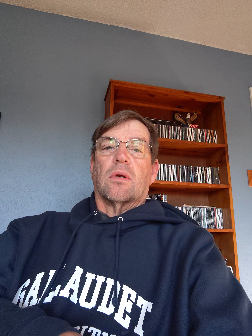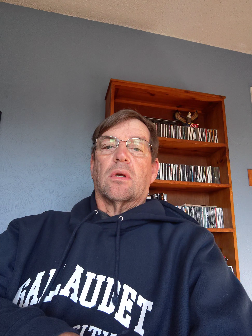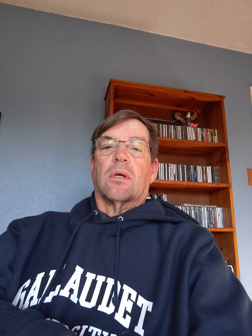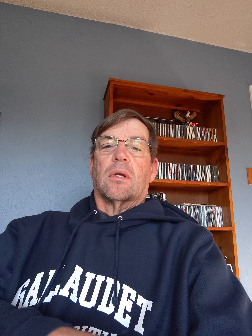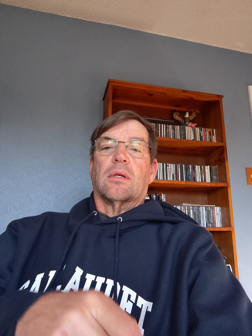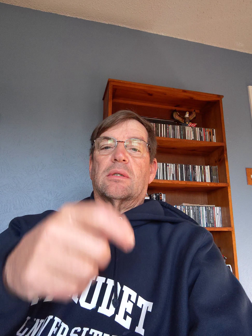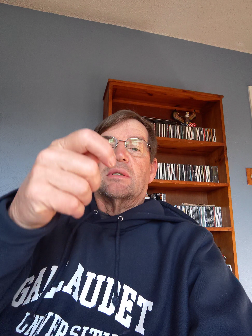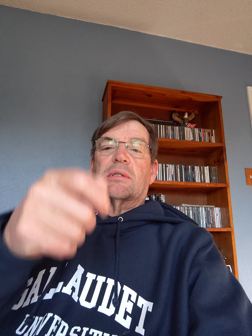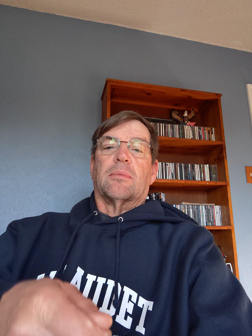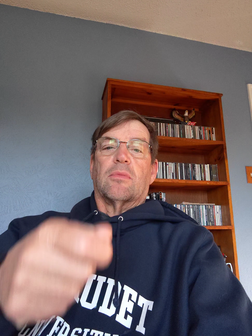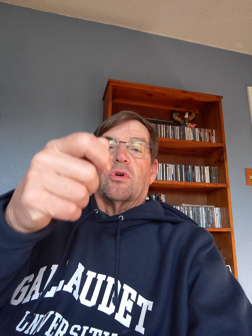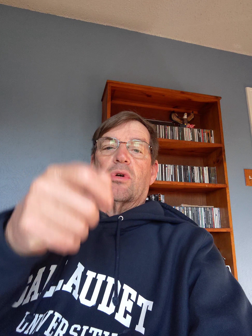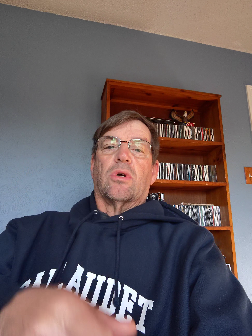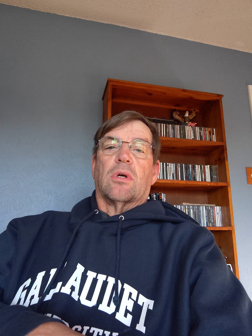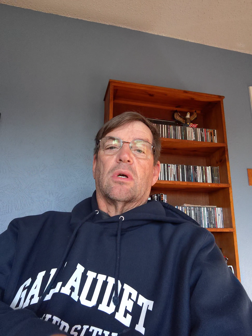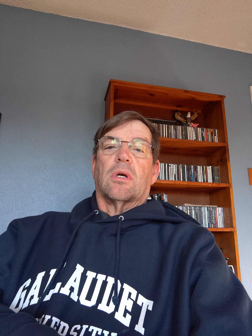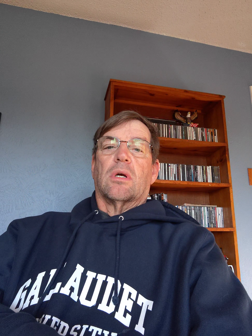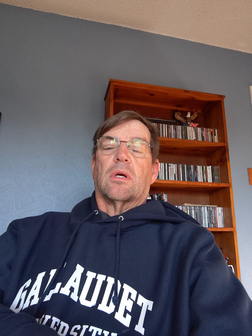zipper